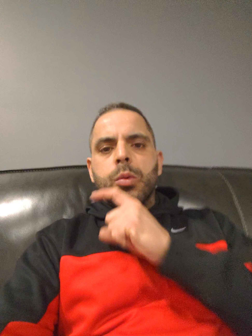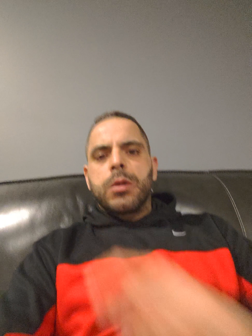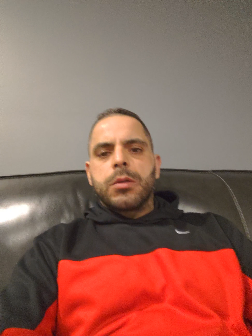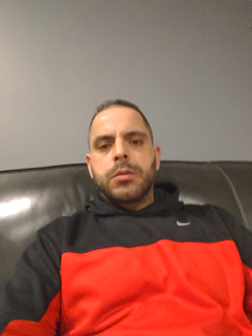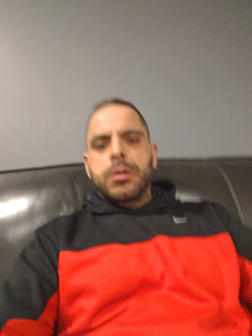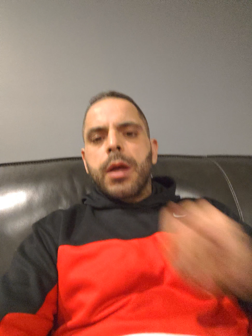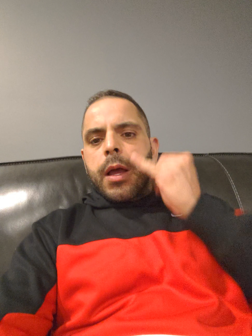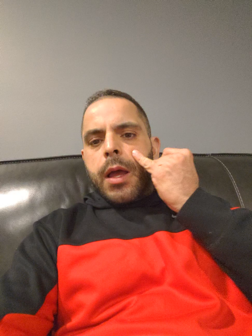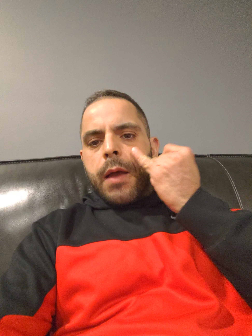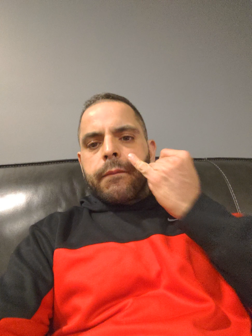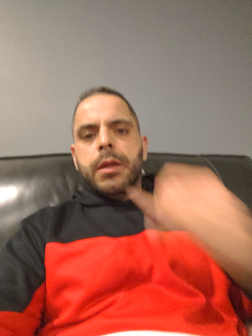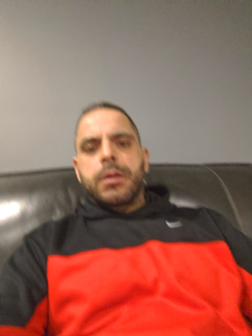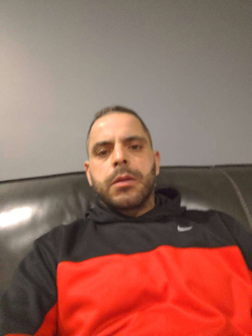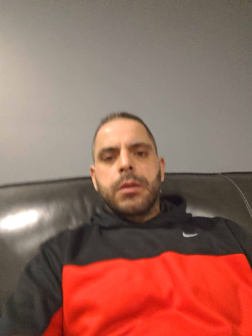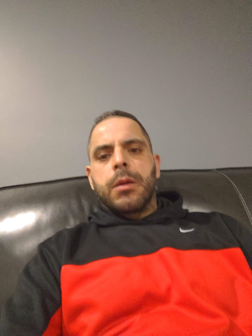if